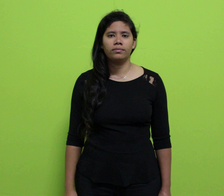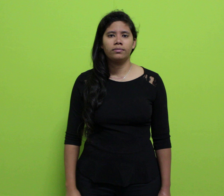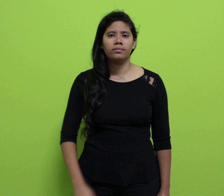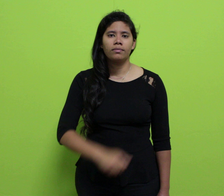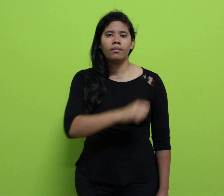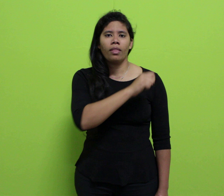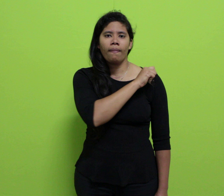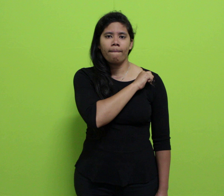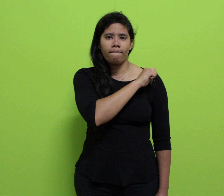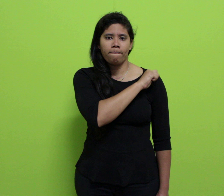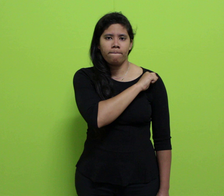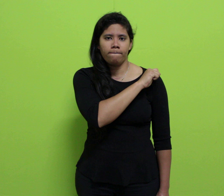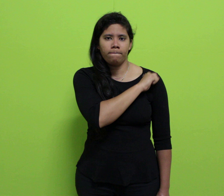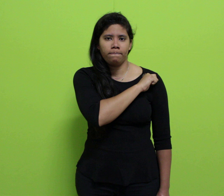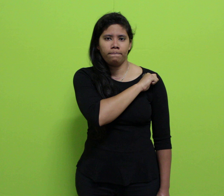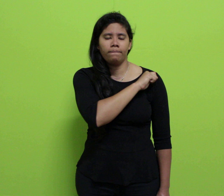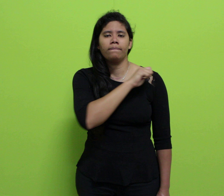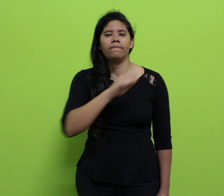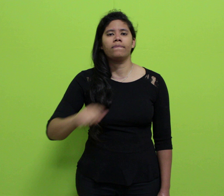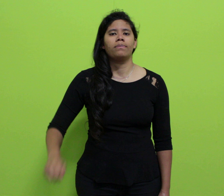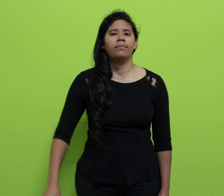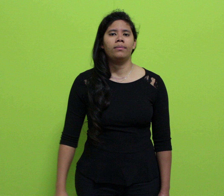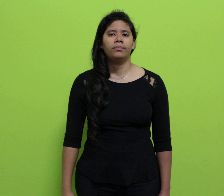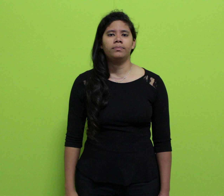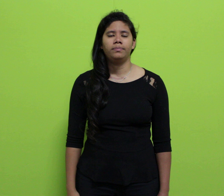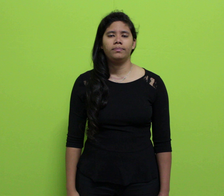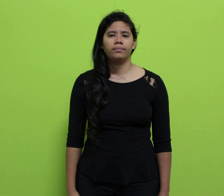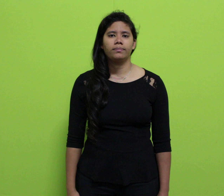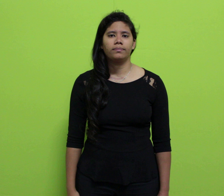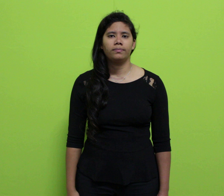aluno